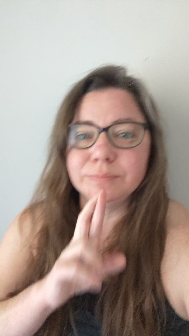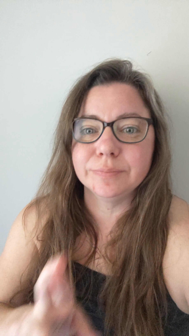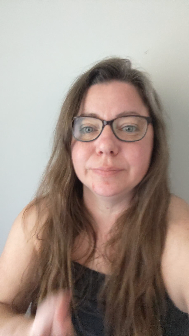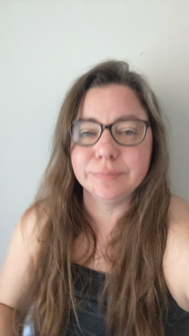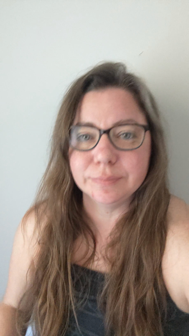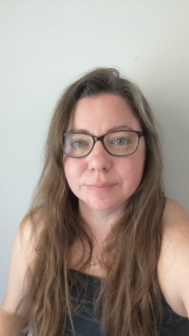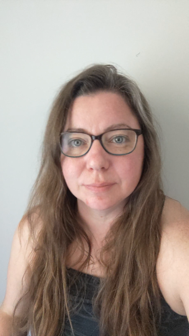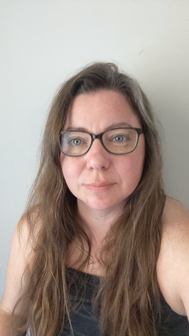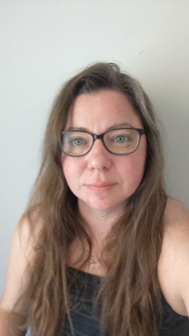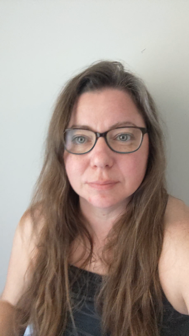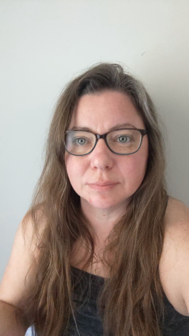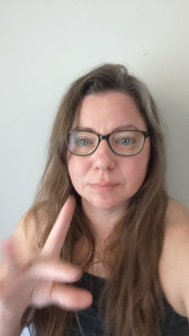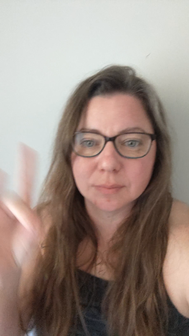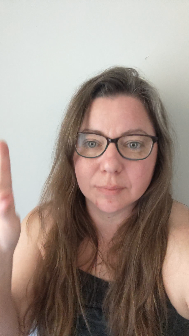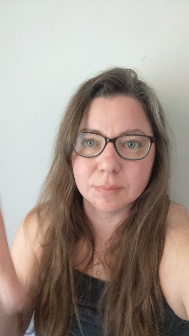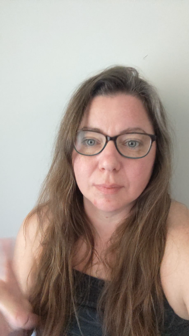choose